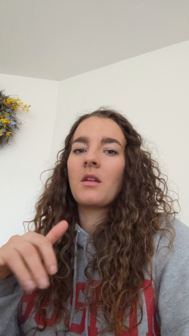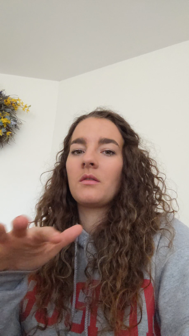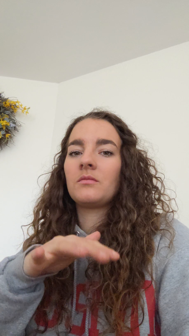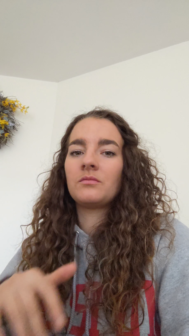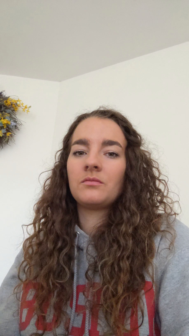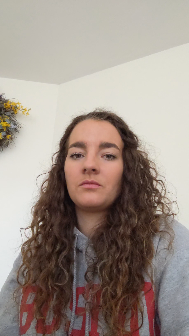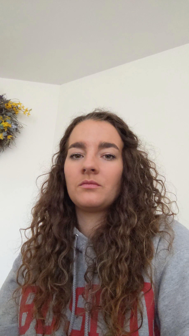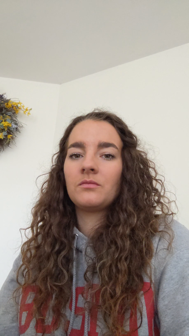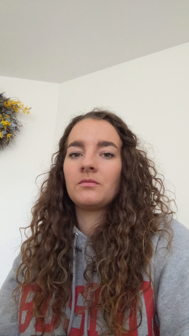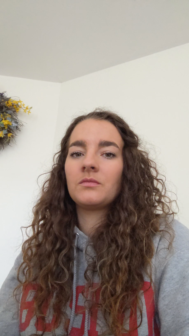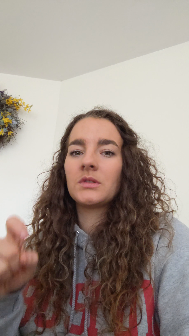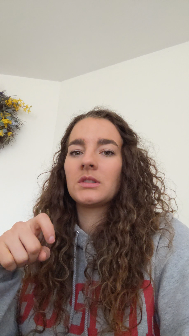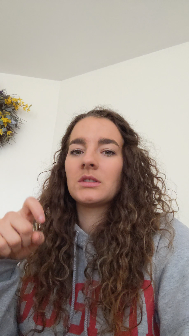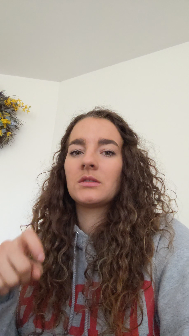need